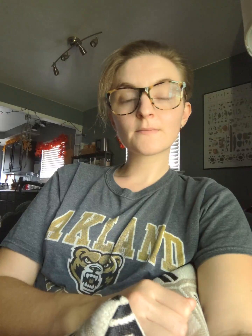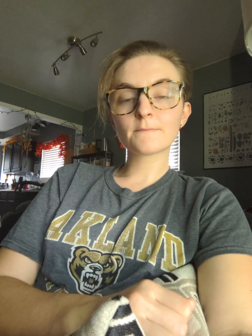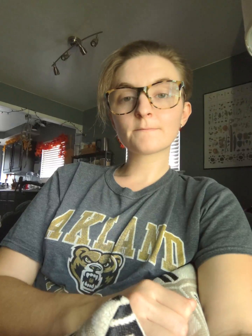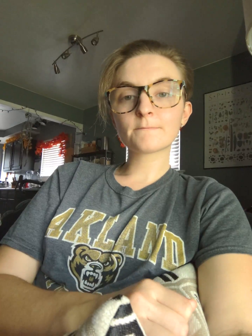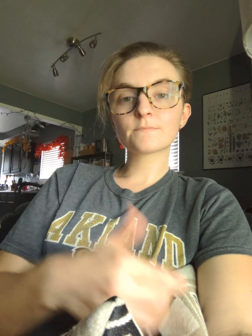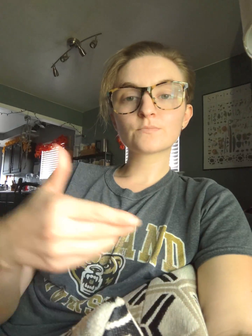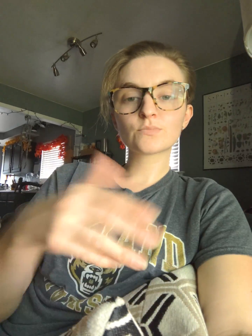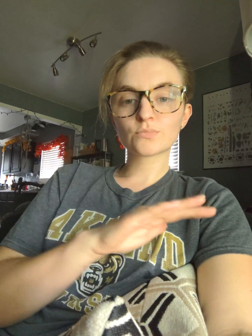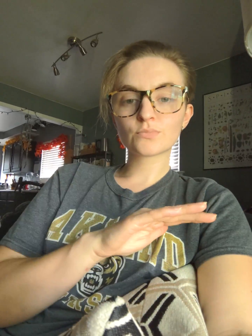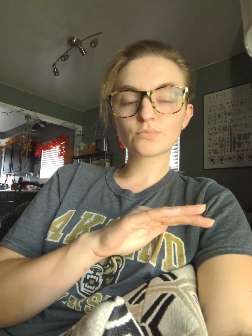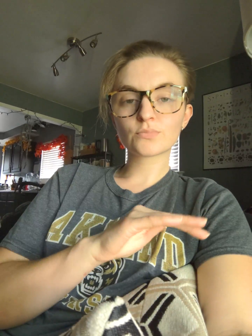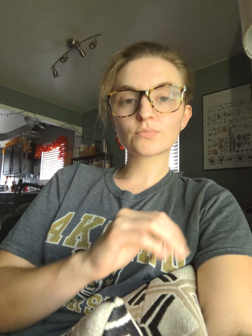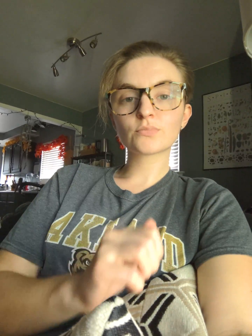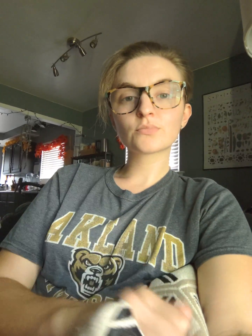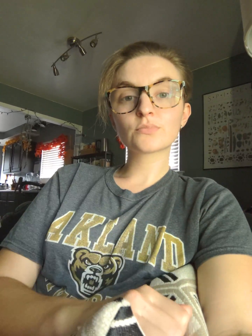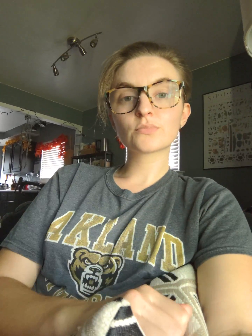cover